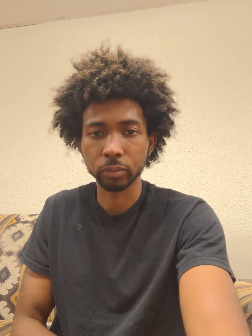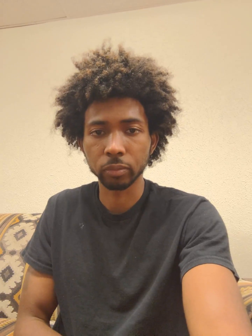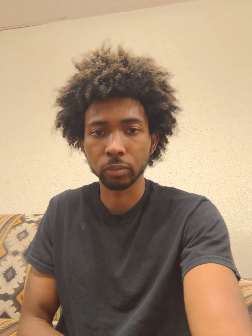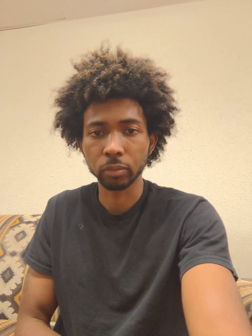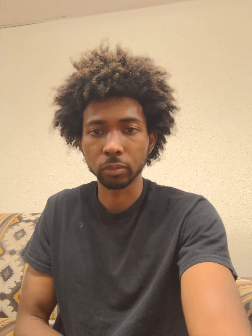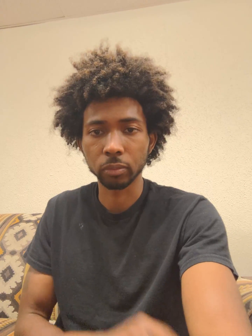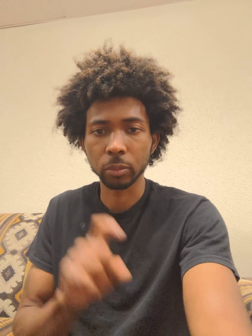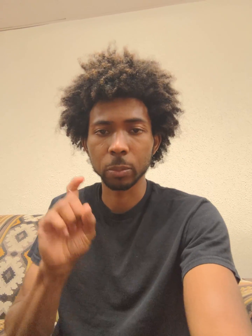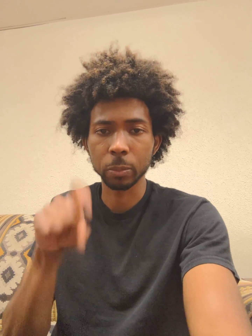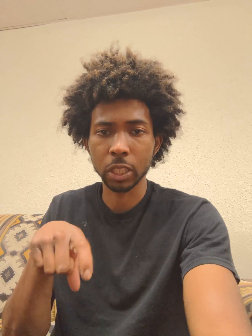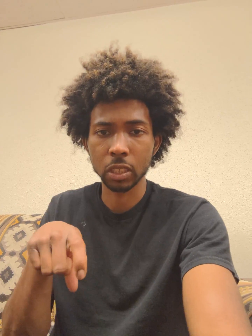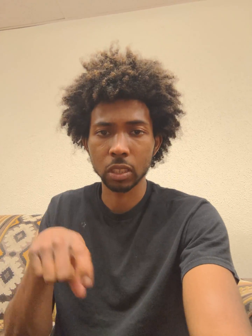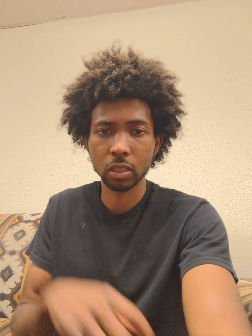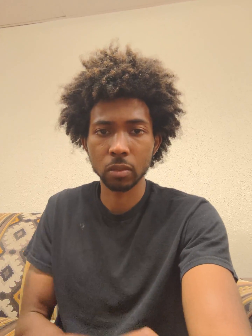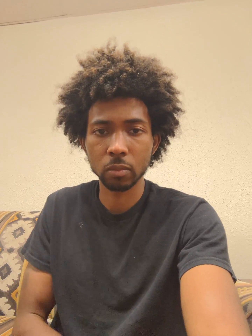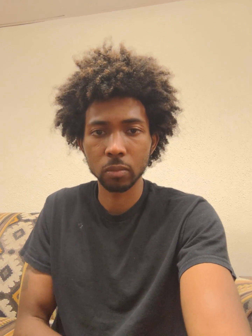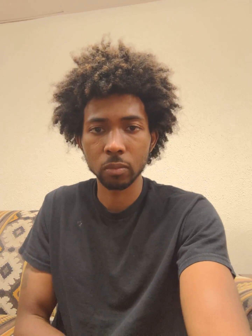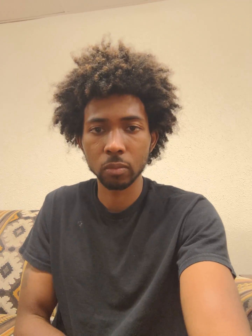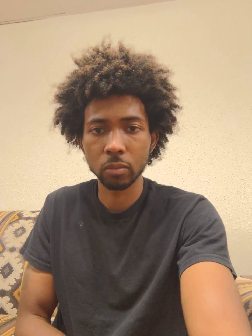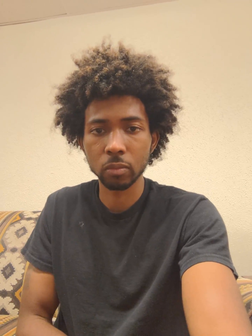must